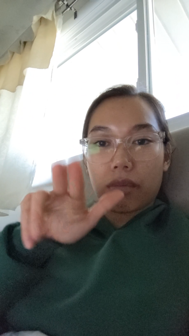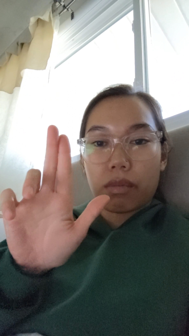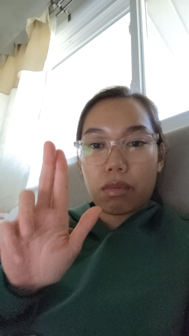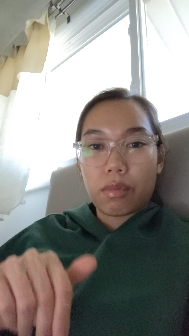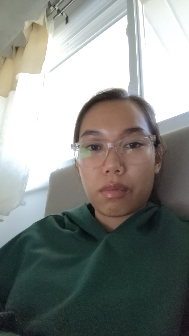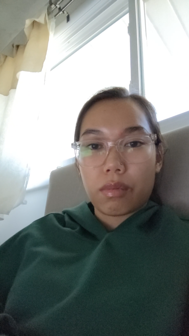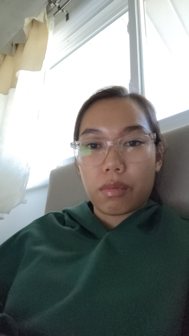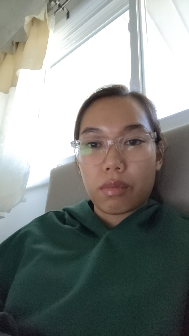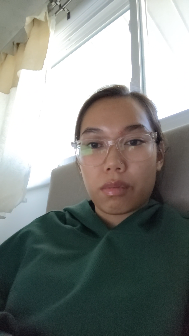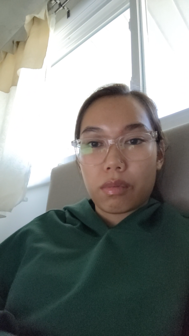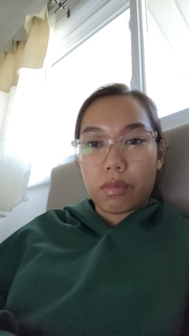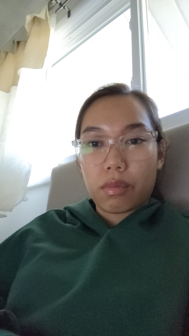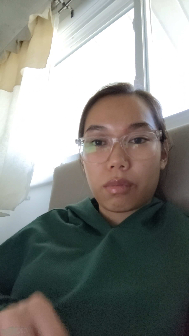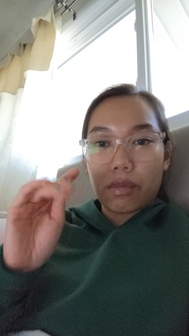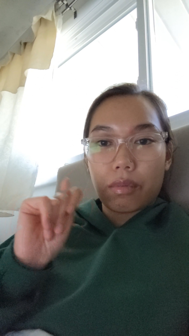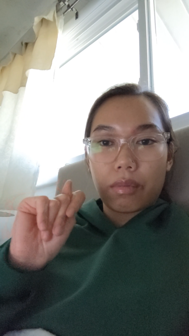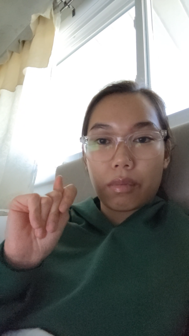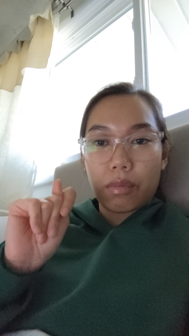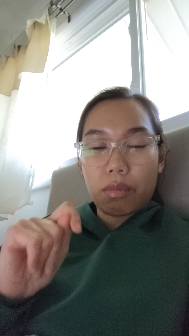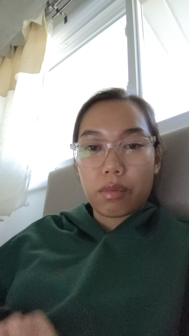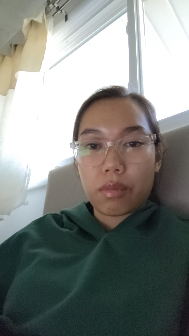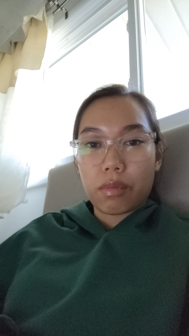bathroom